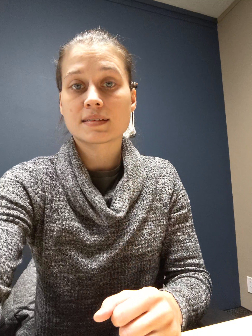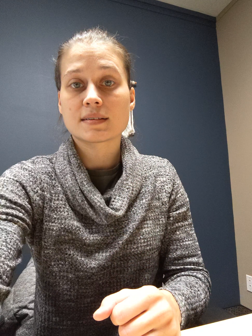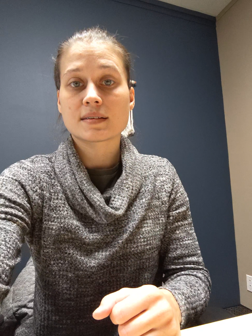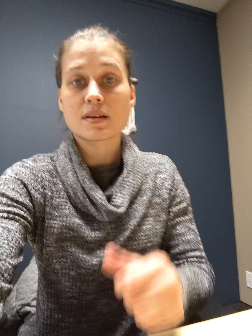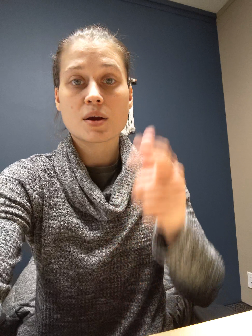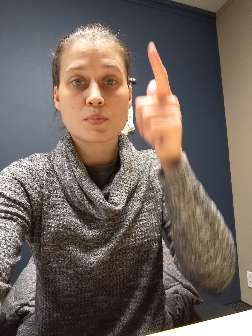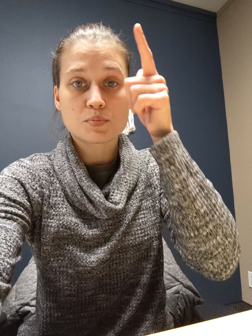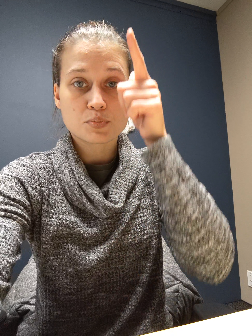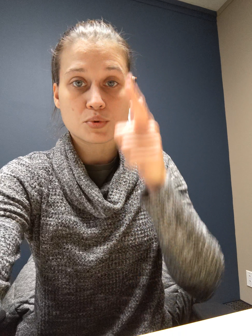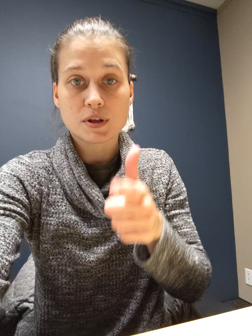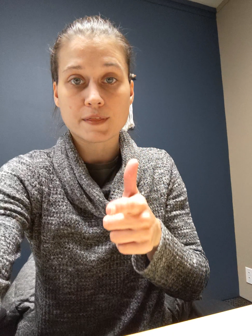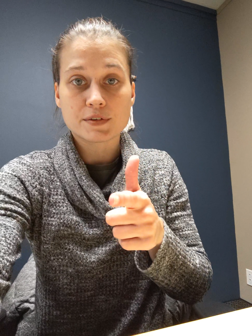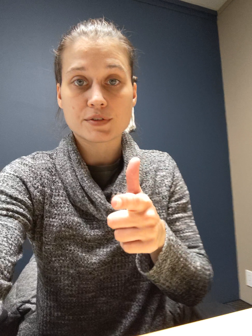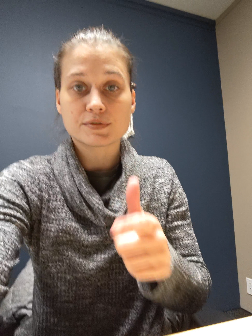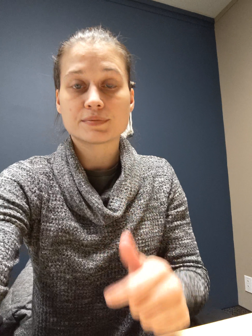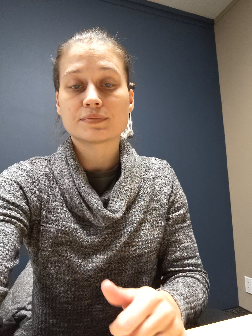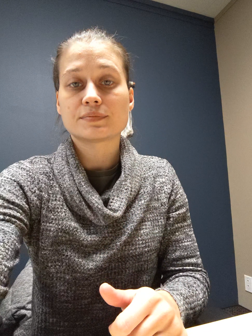brother